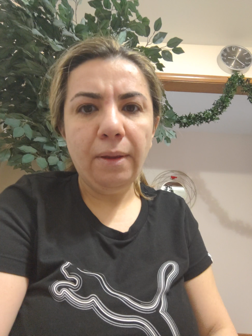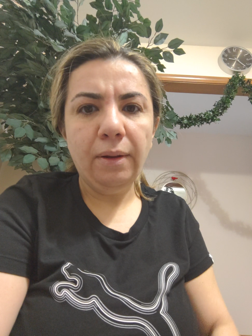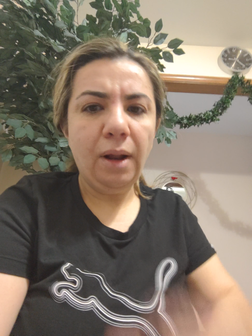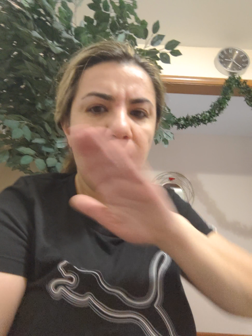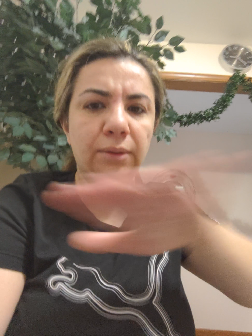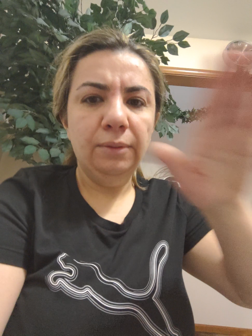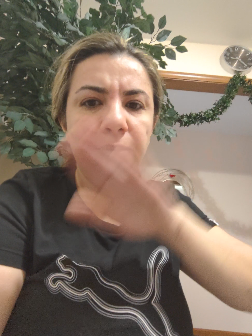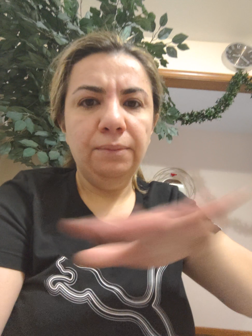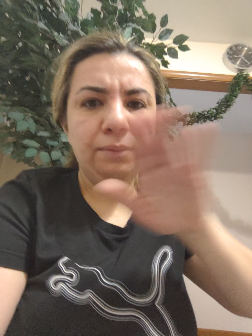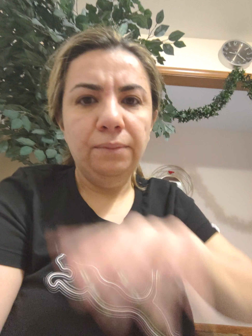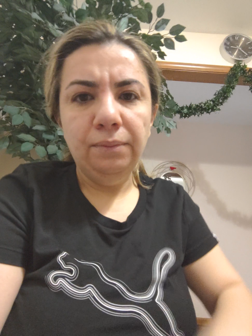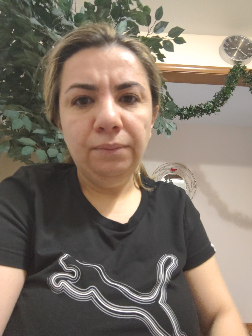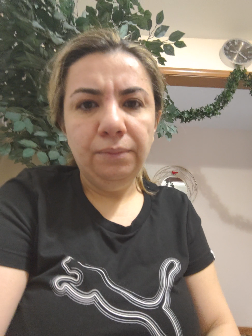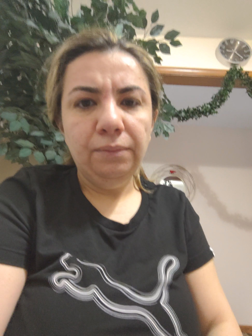clean